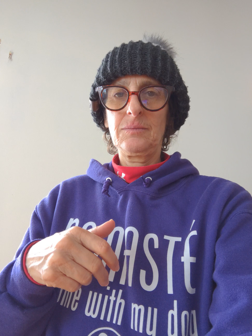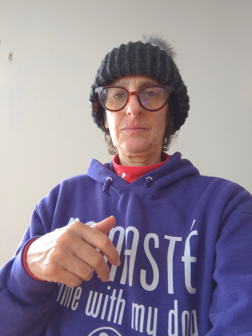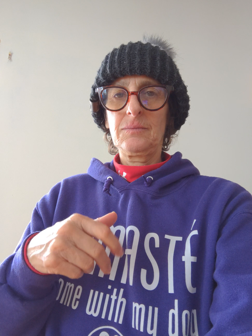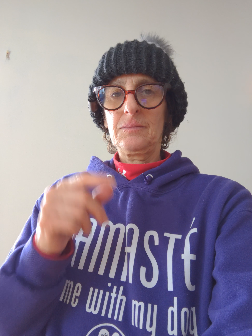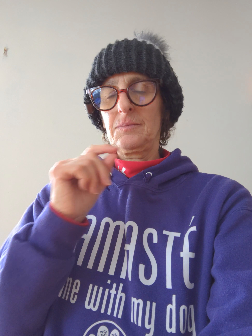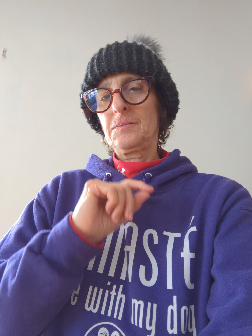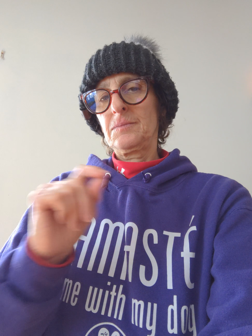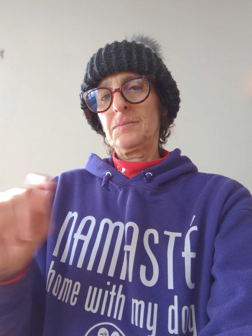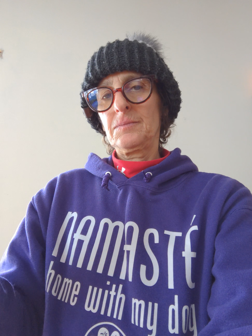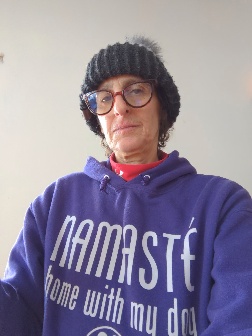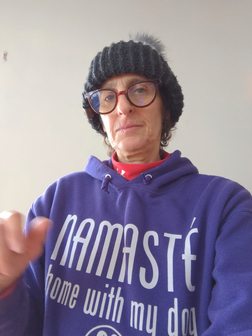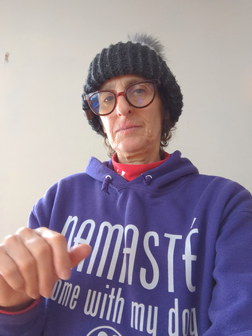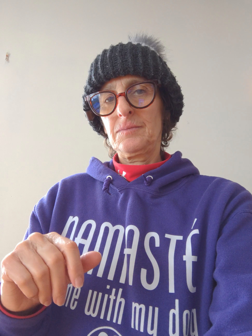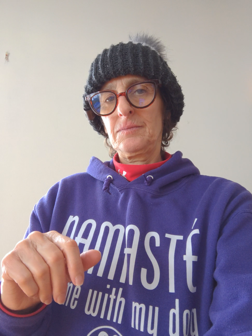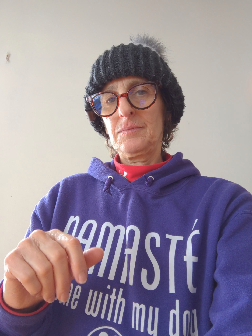pen